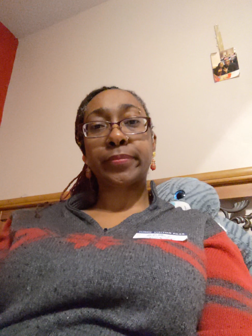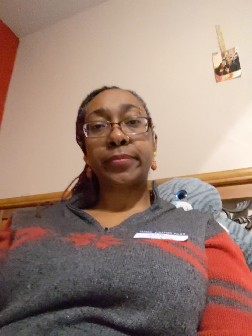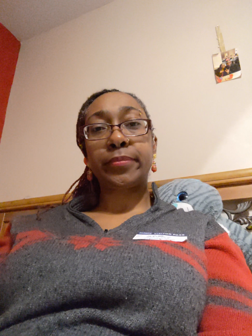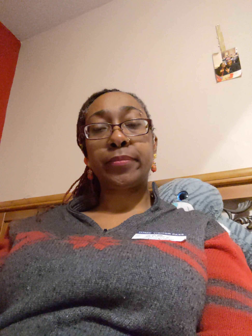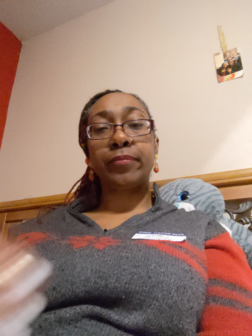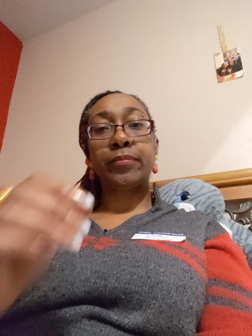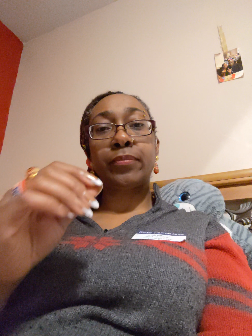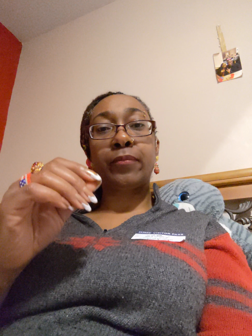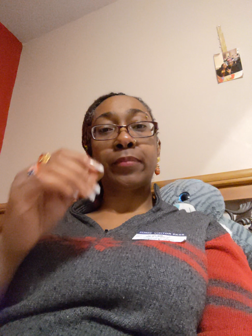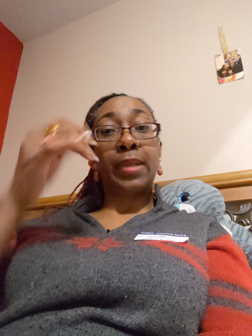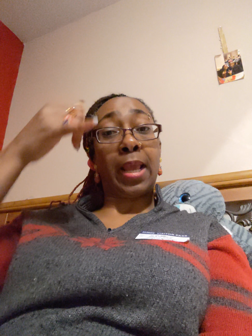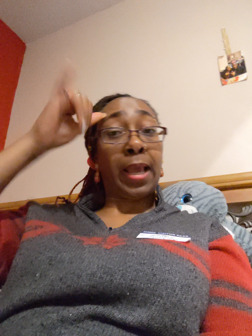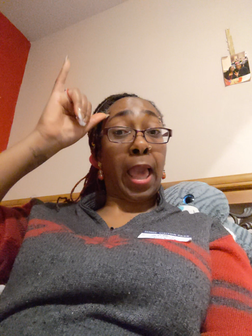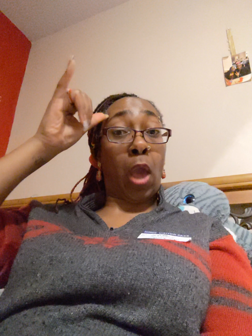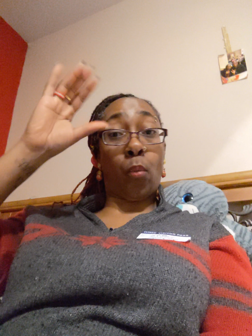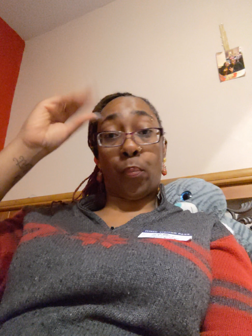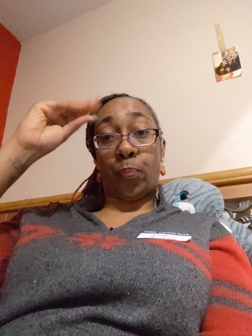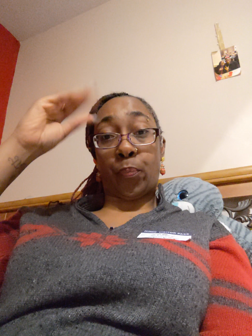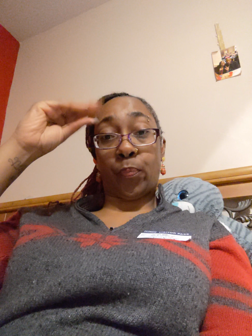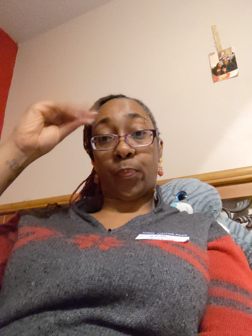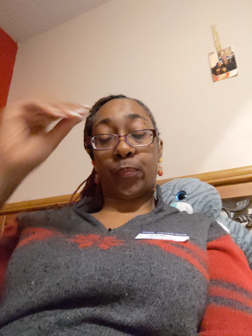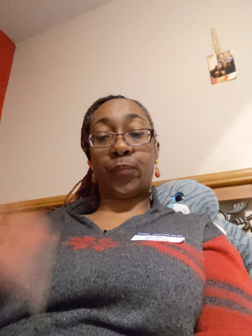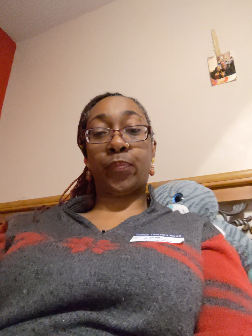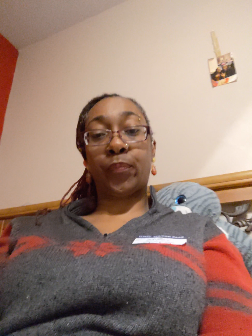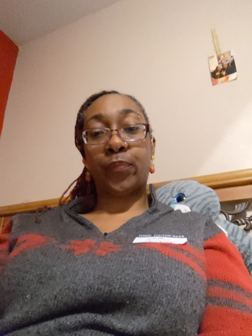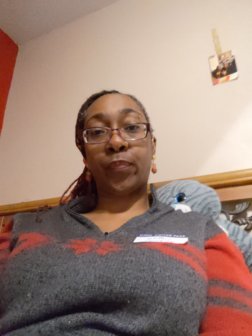cowboy